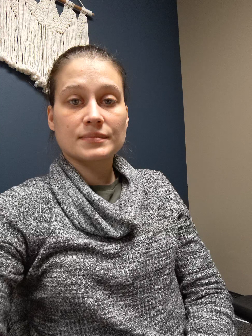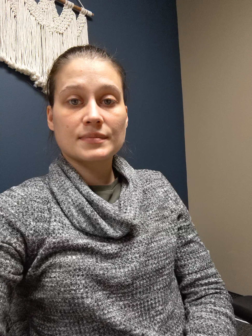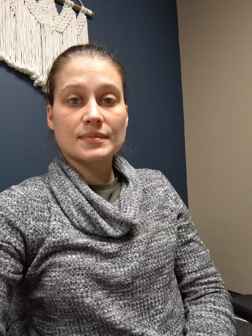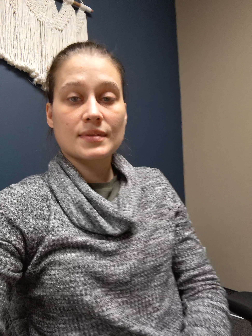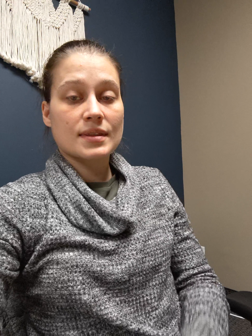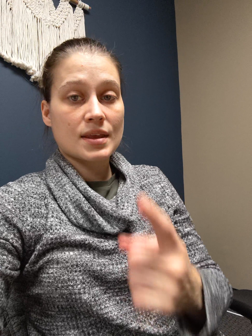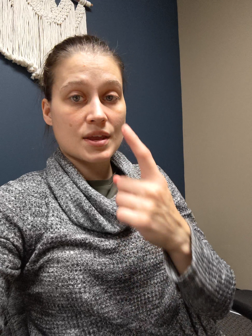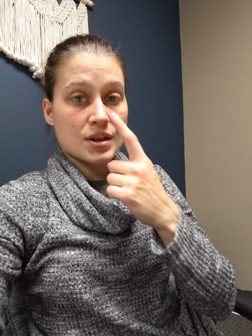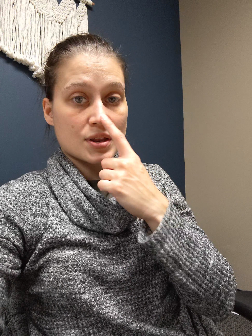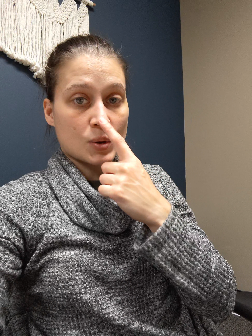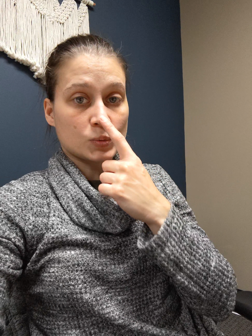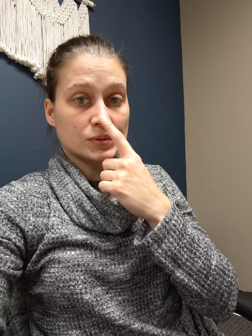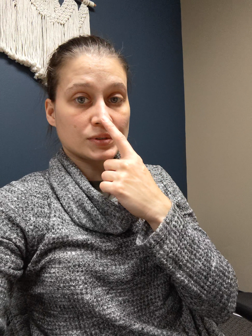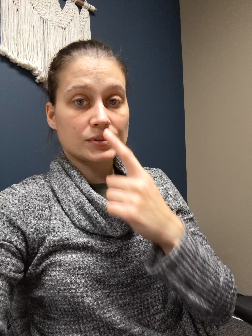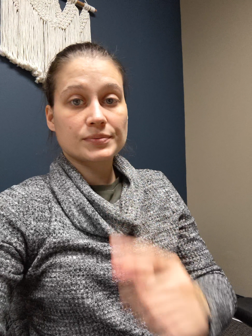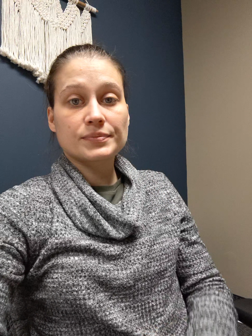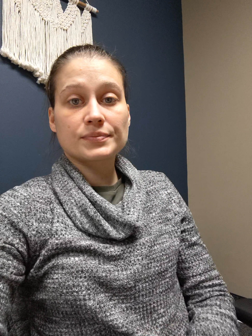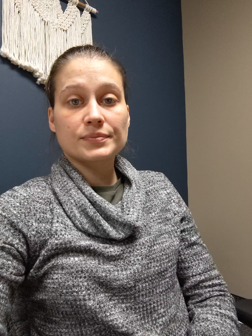nose